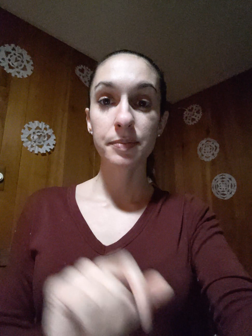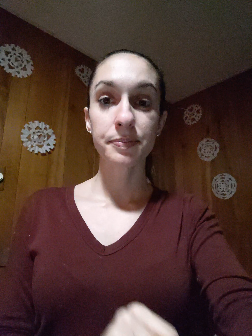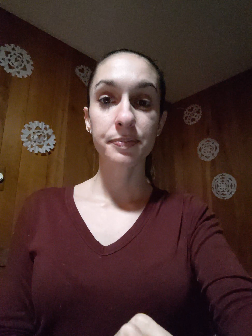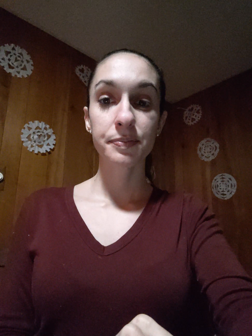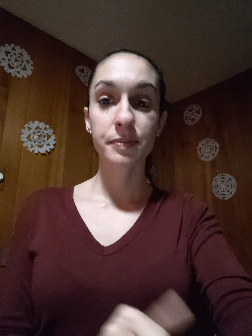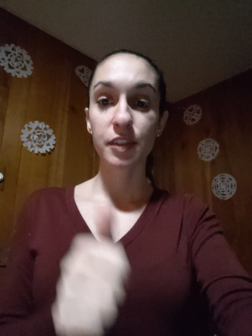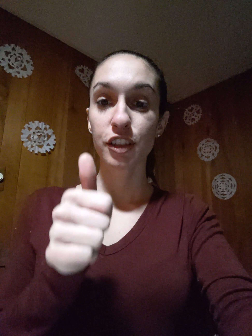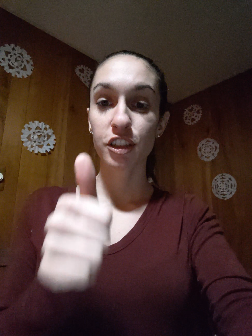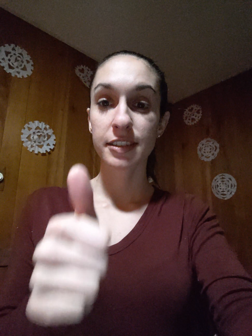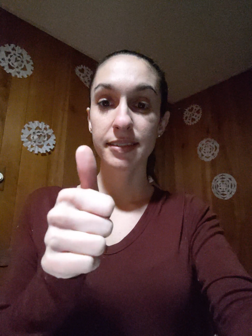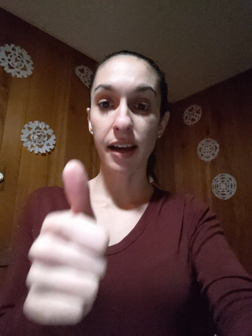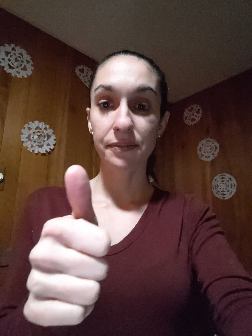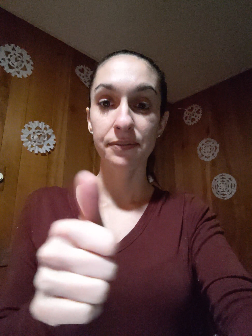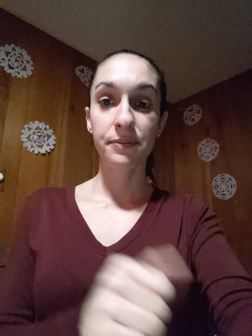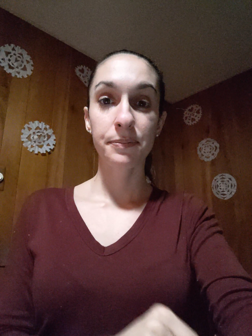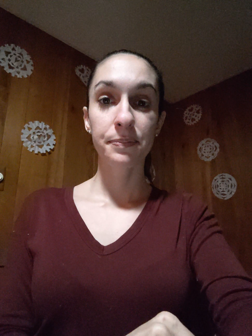yourself